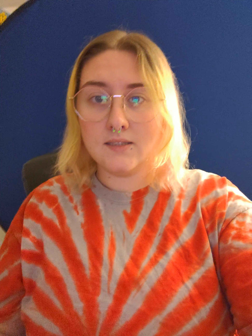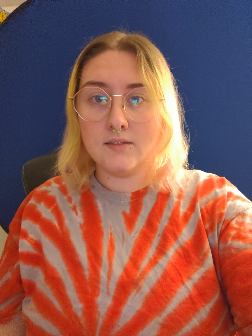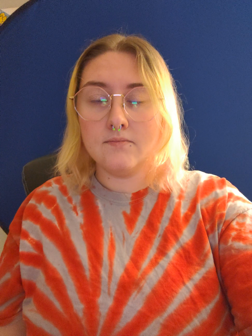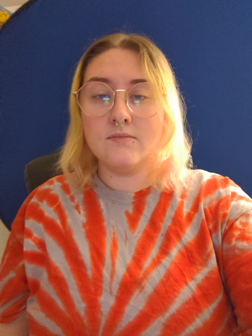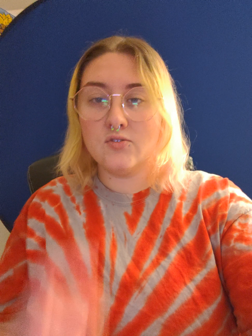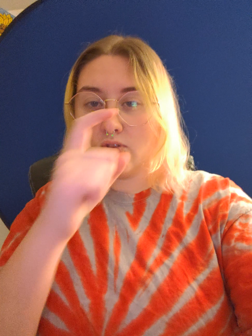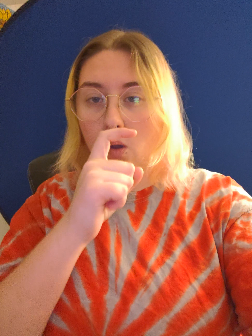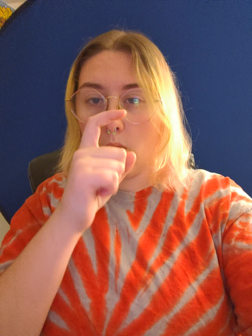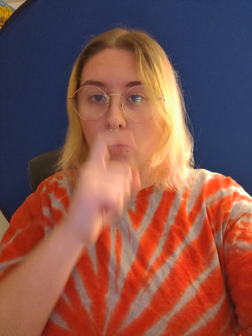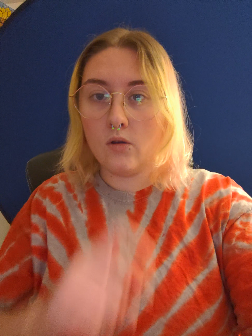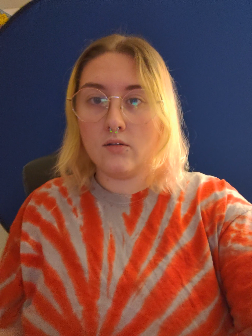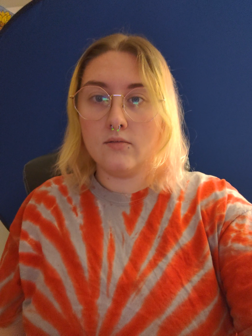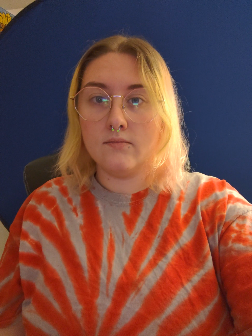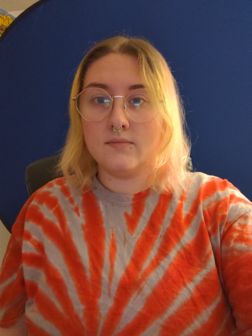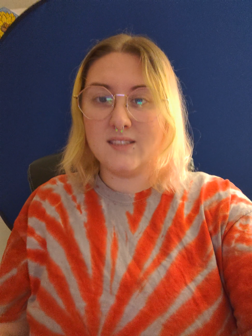doll